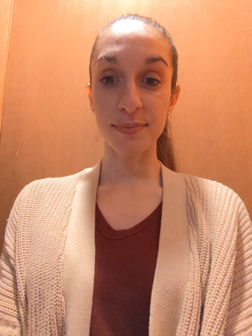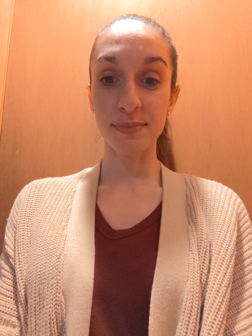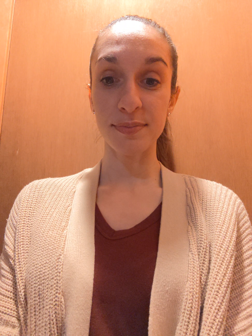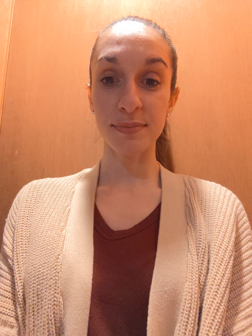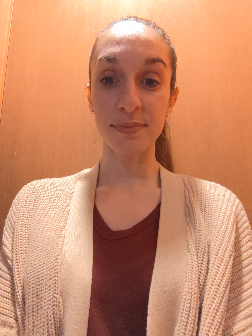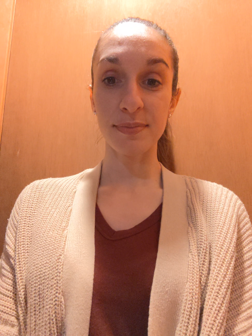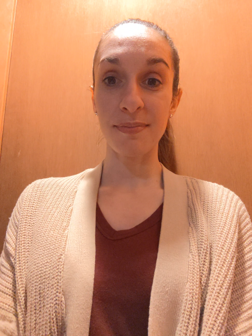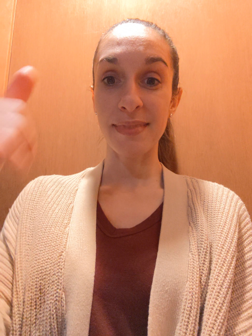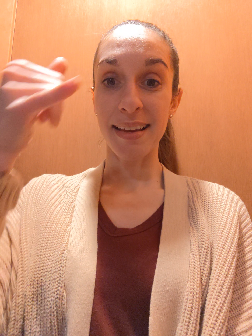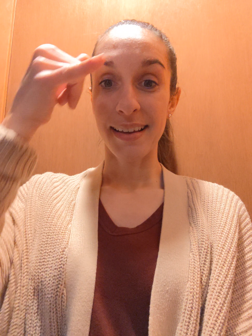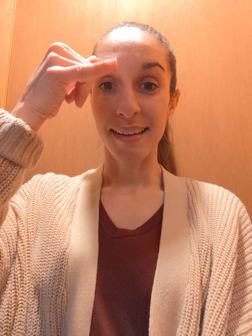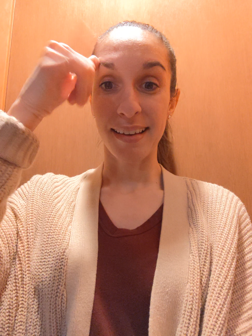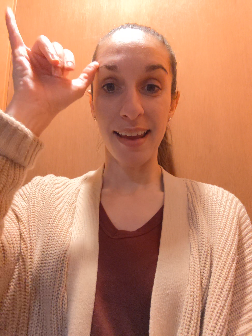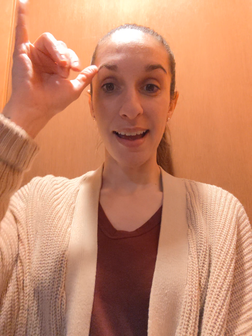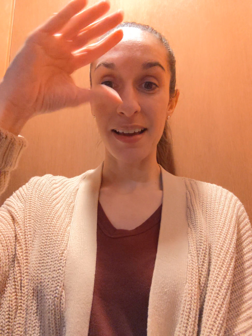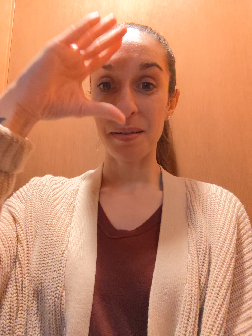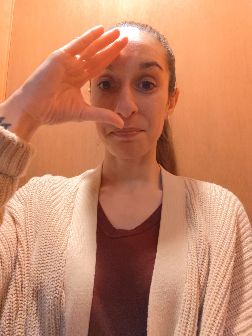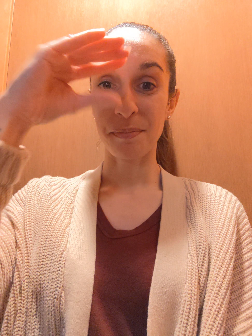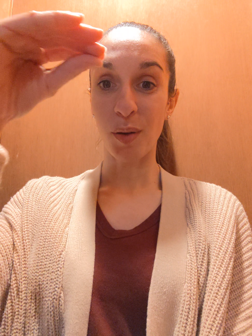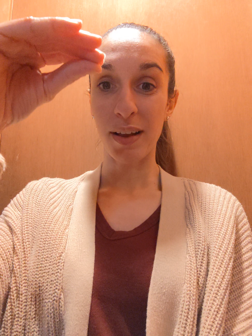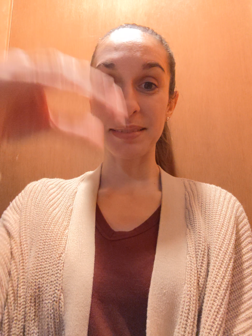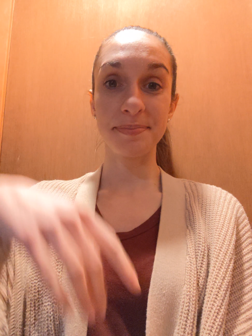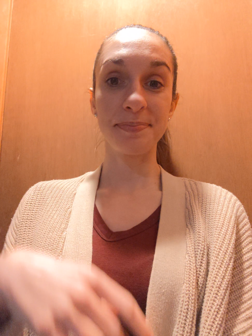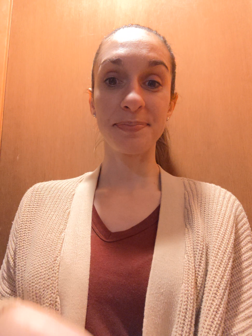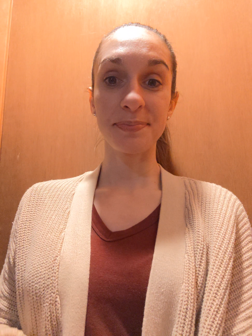cowboy